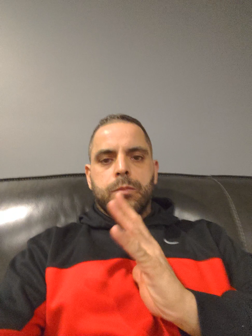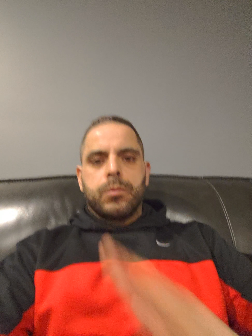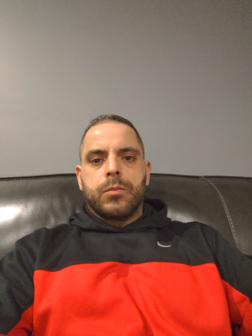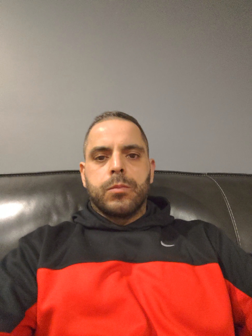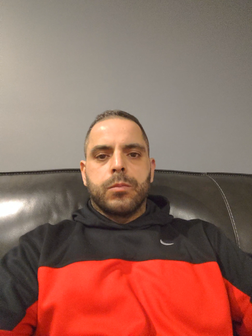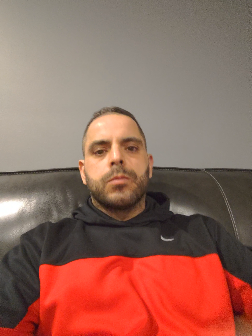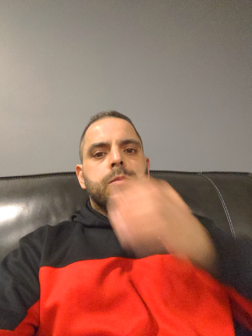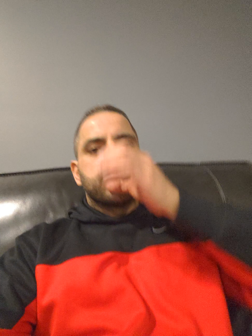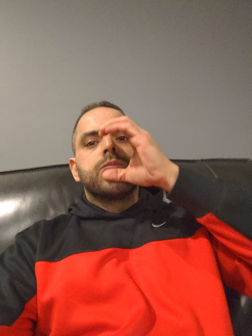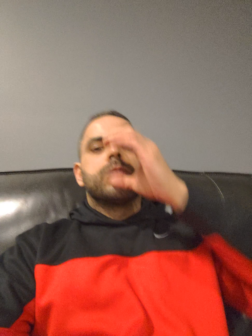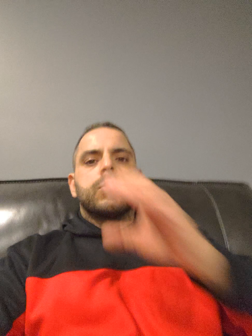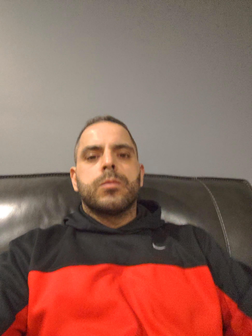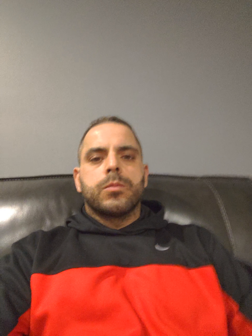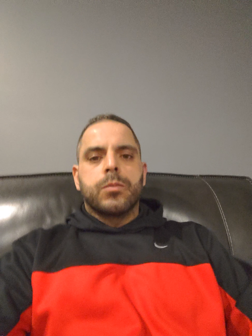drink